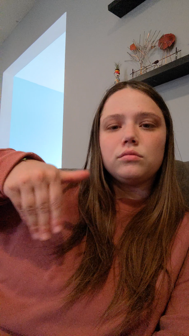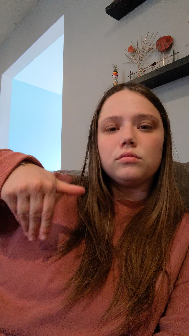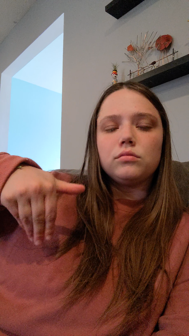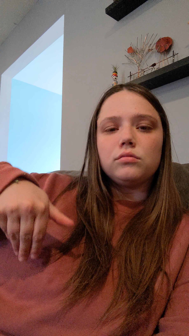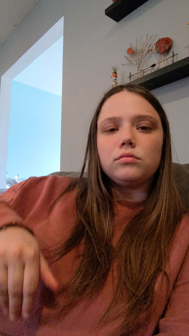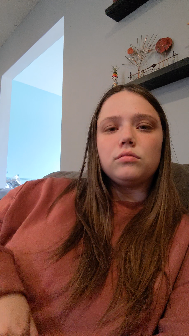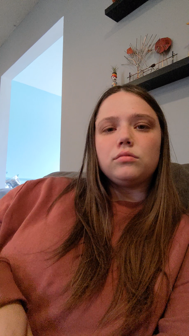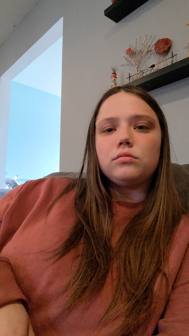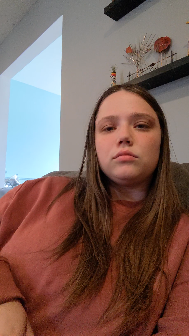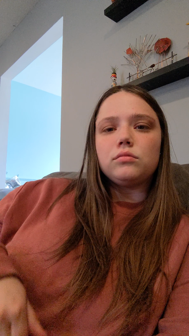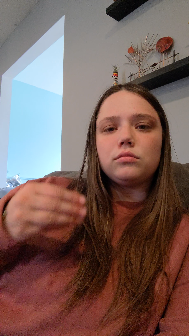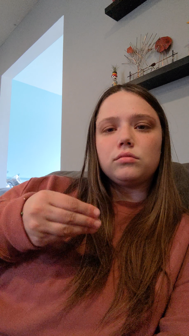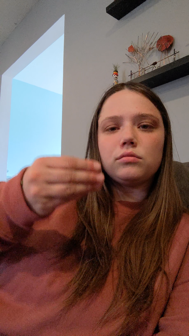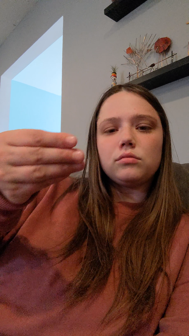buy